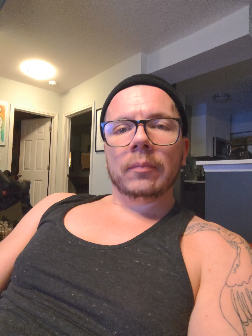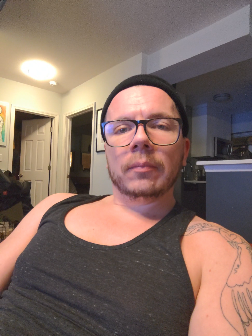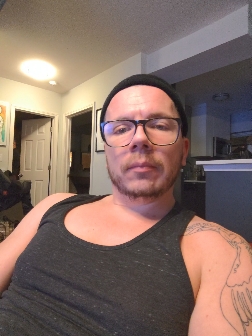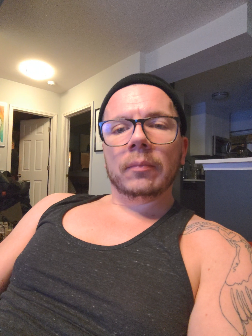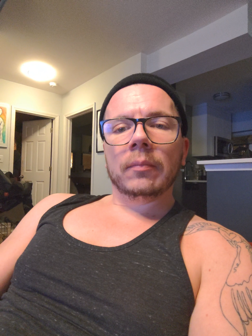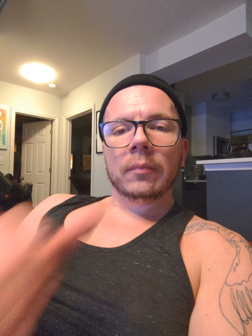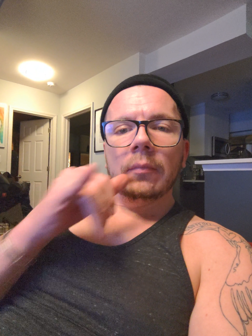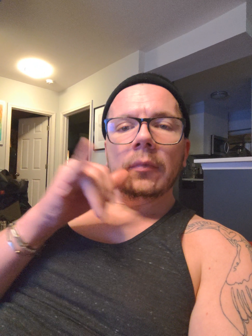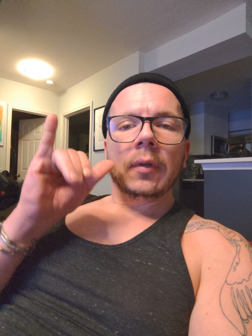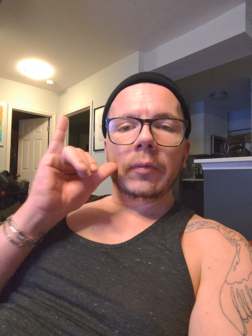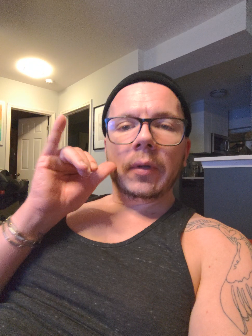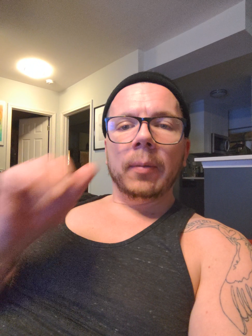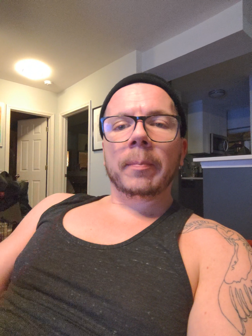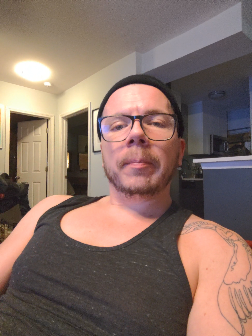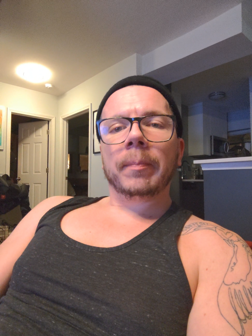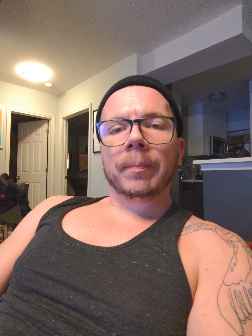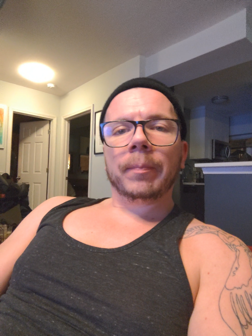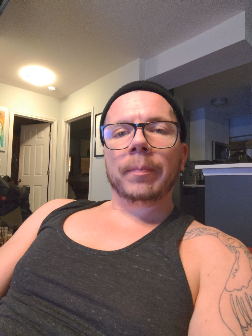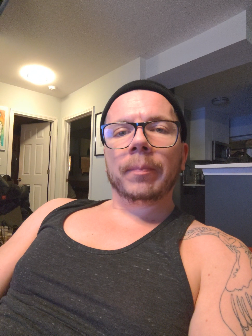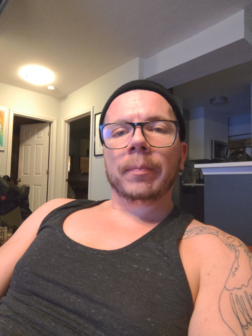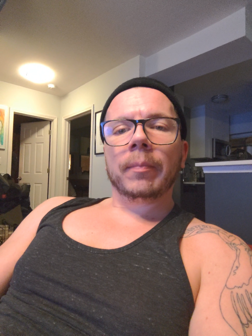yesterday